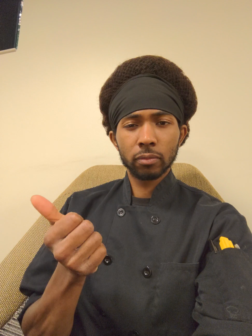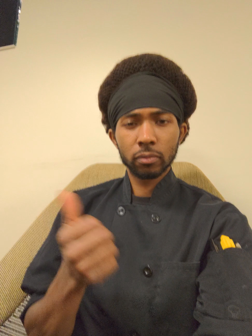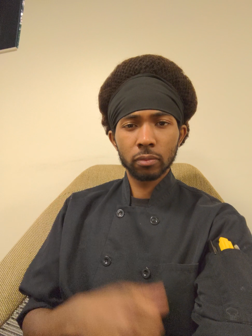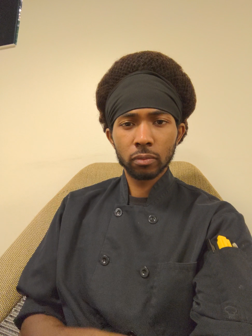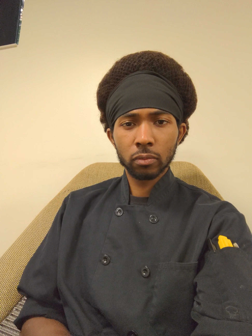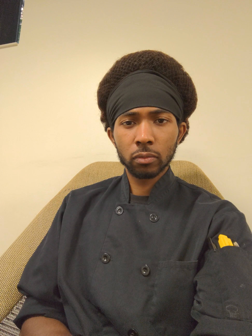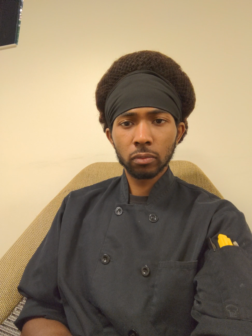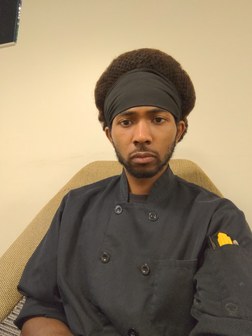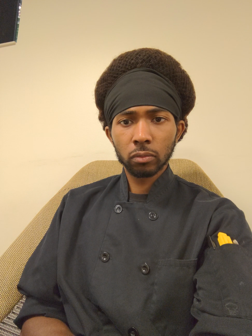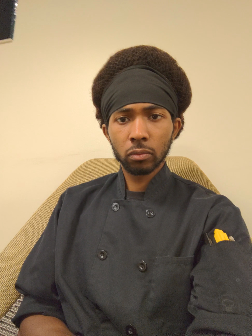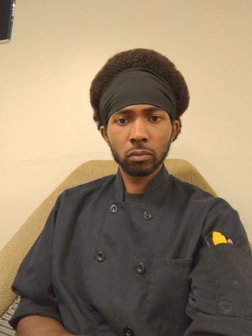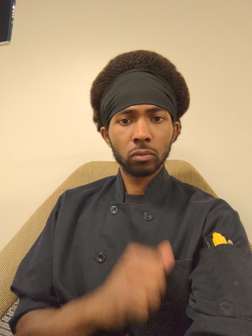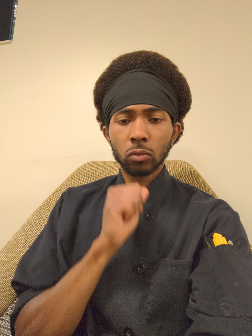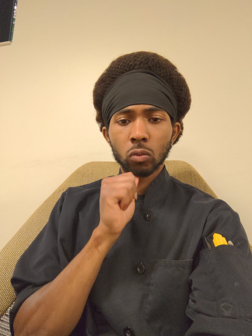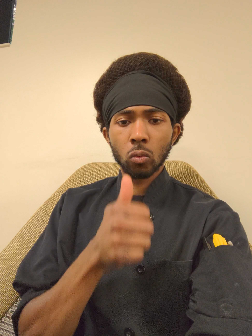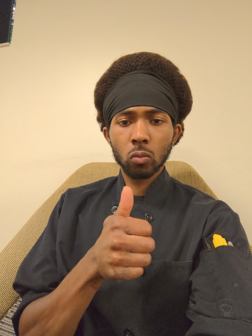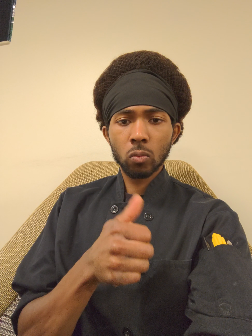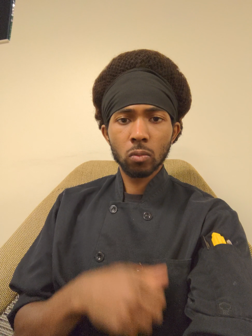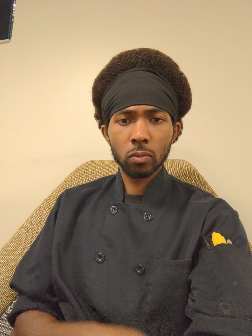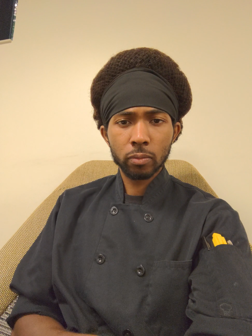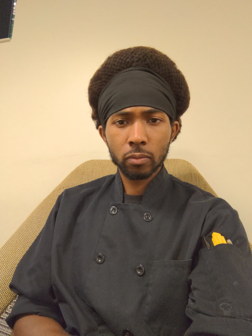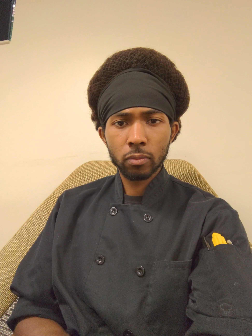don't